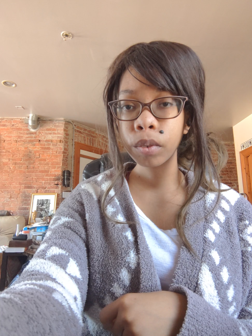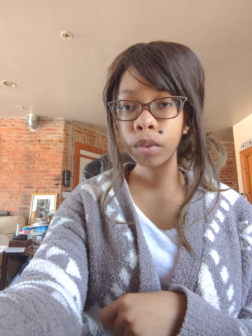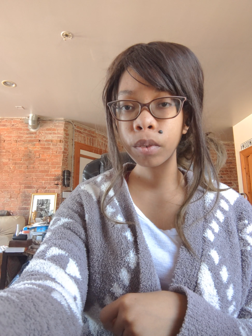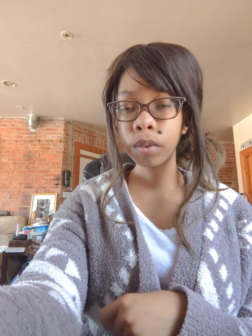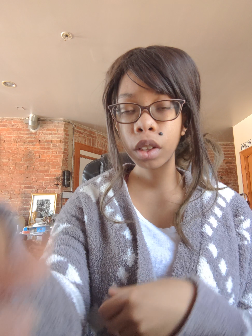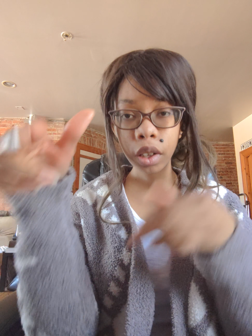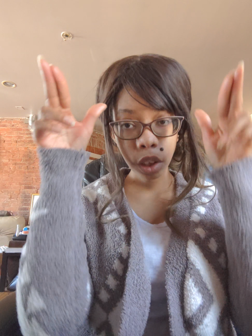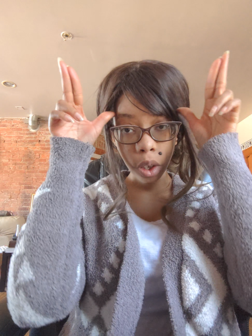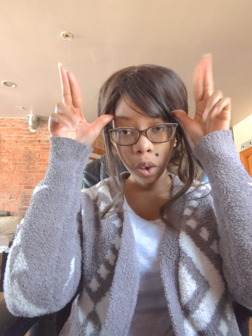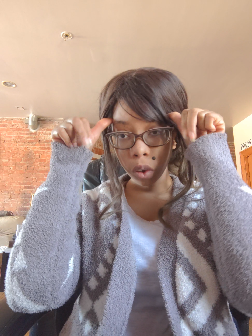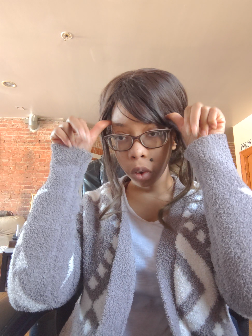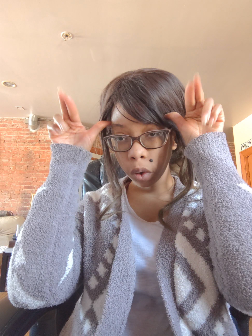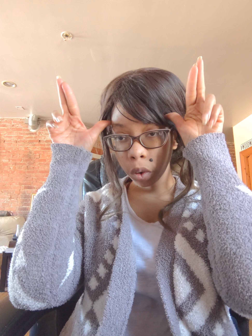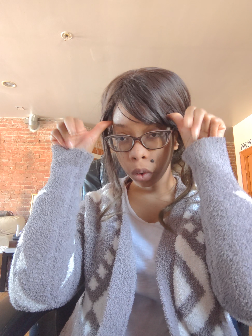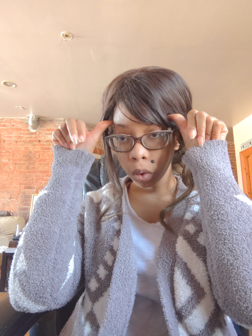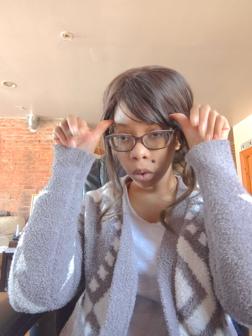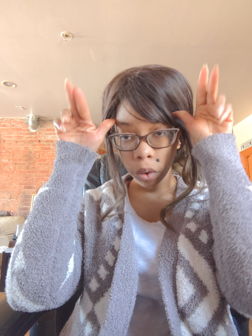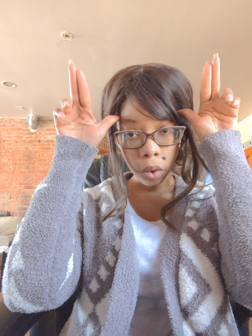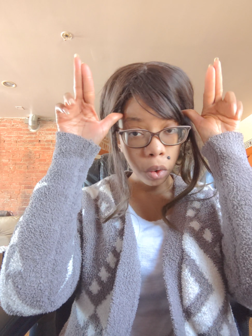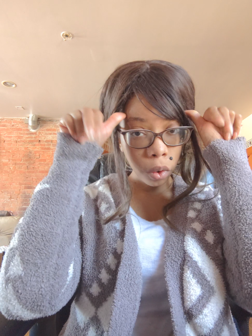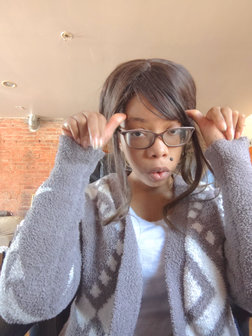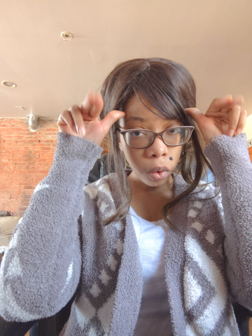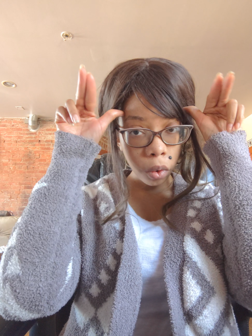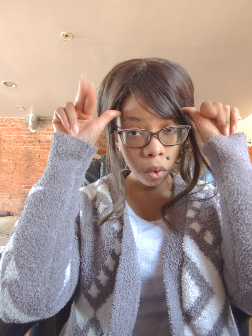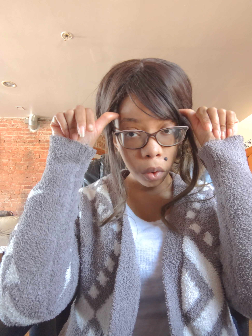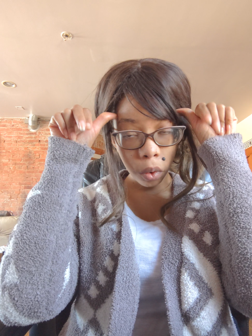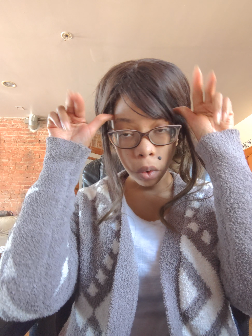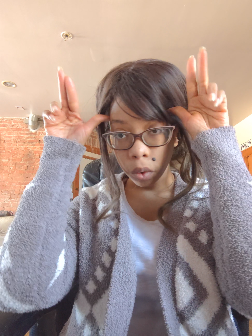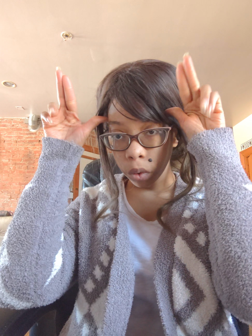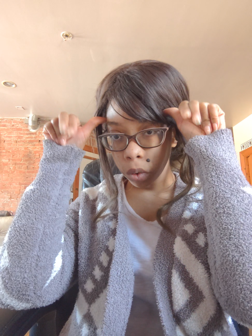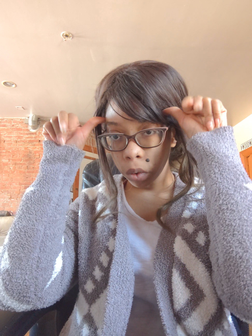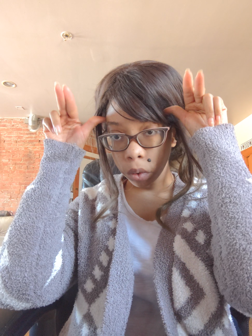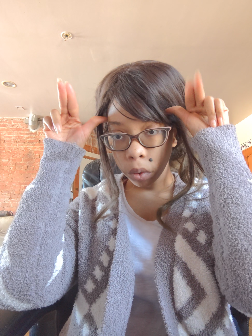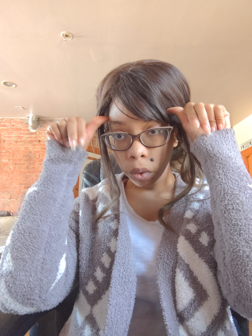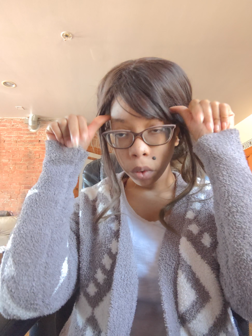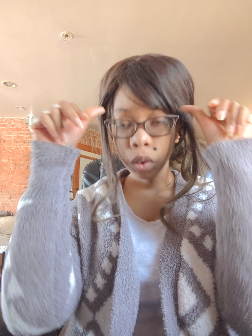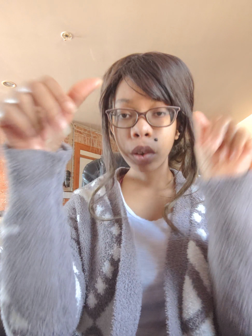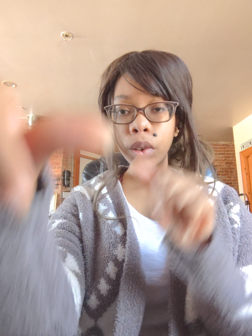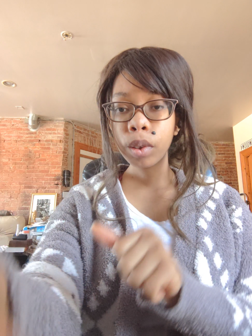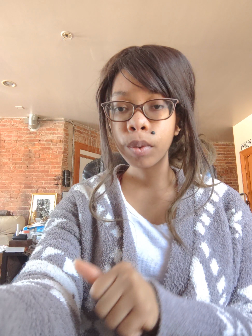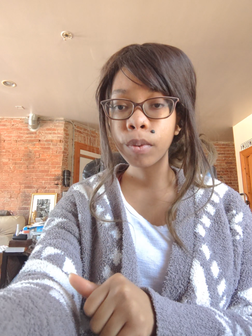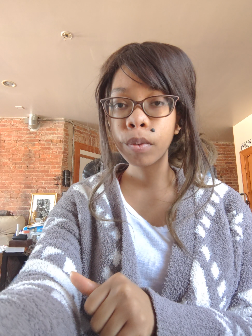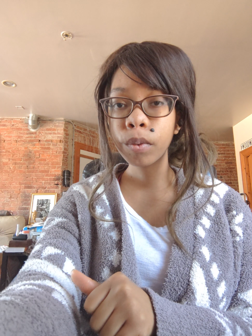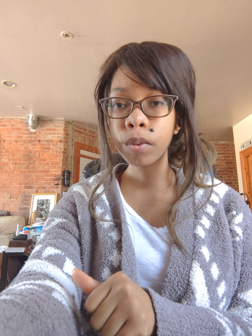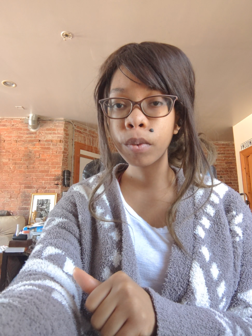horse